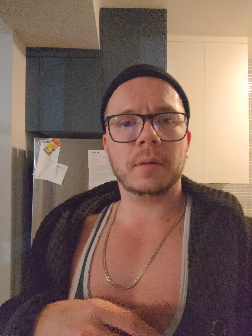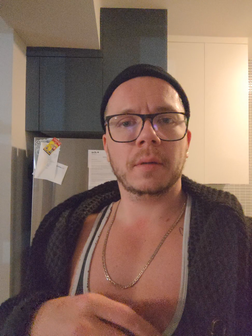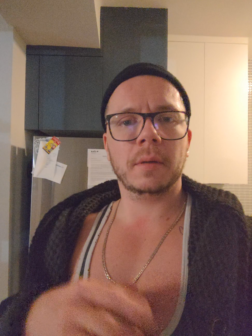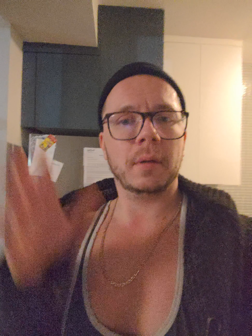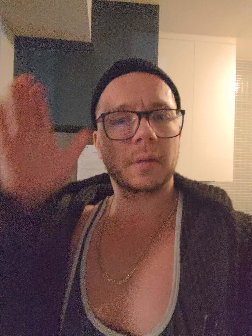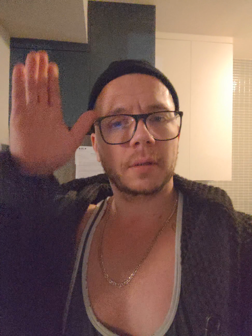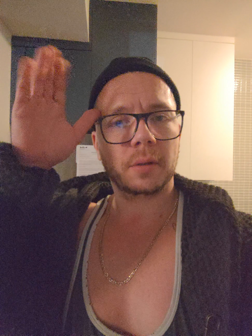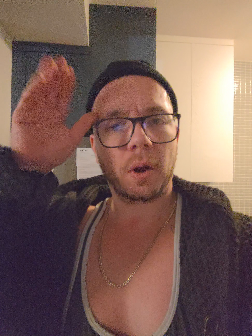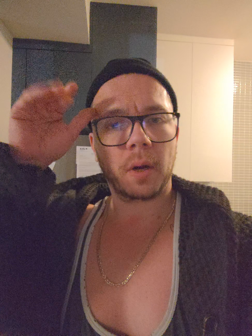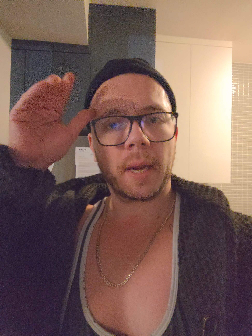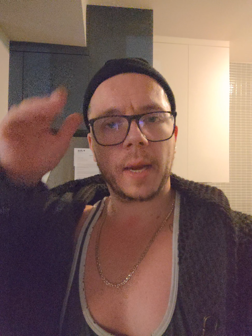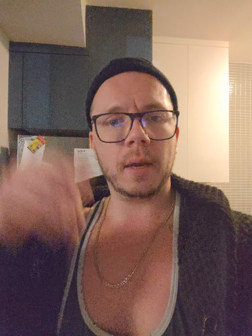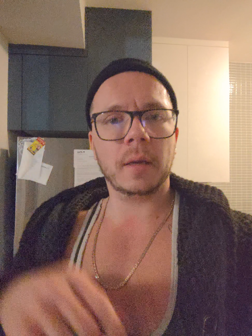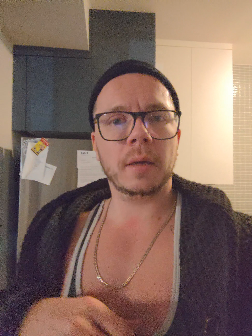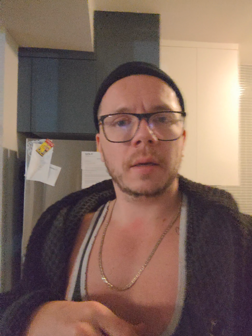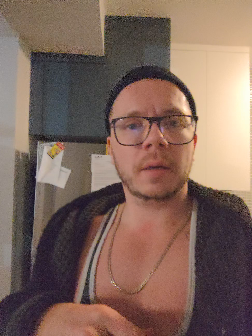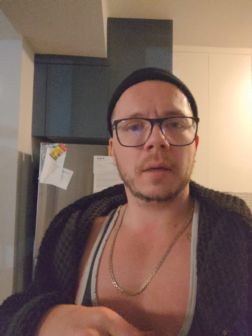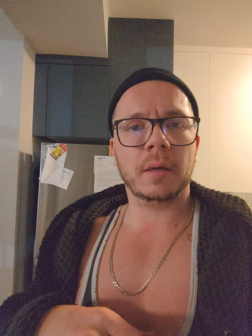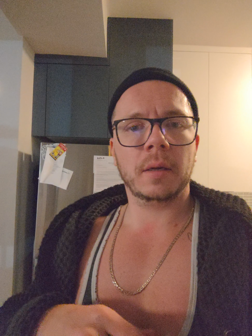donkey